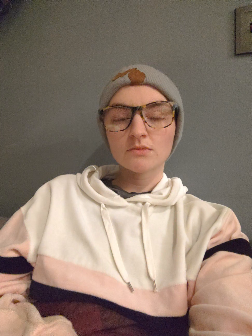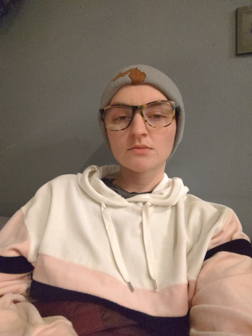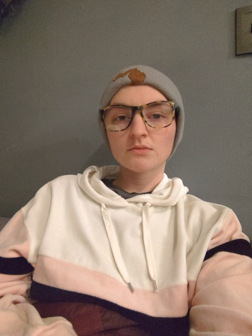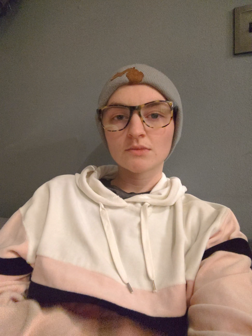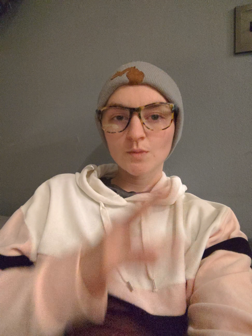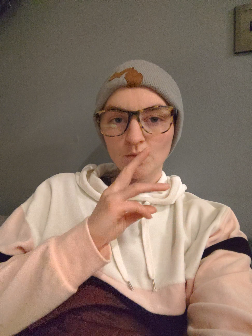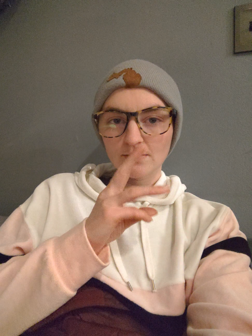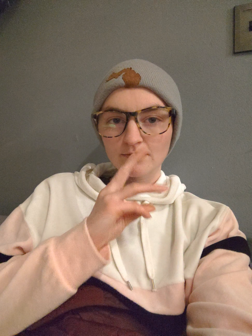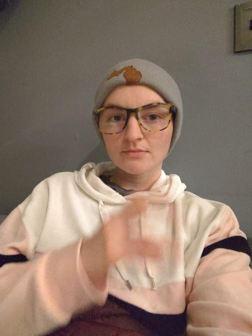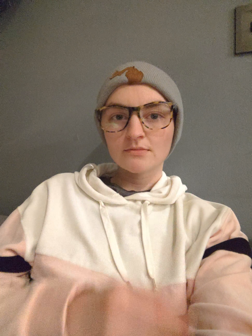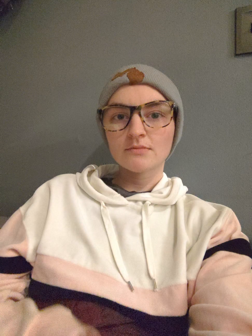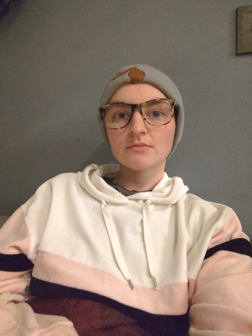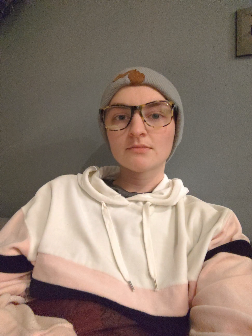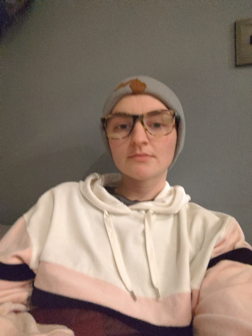water